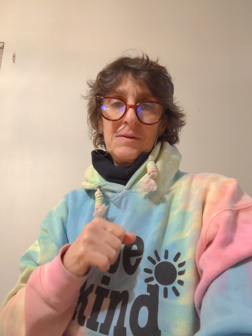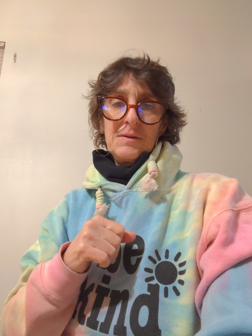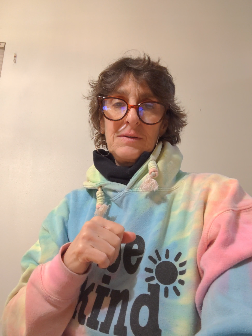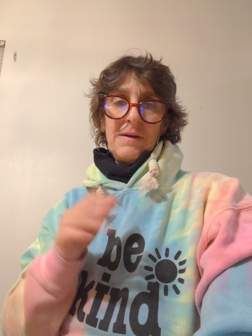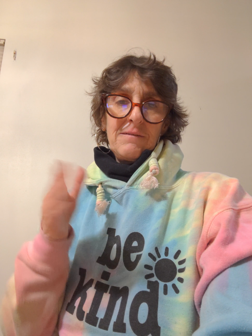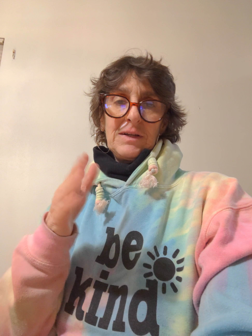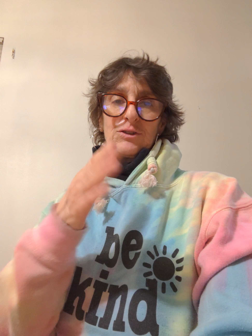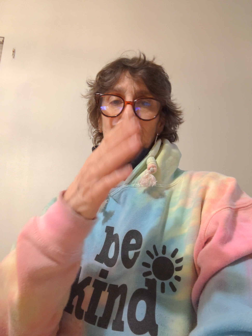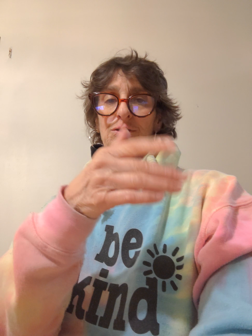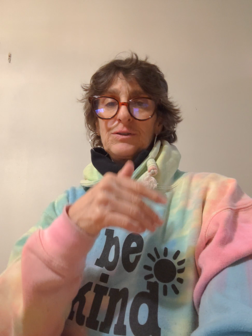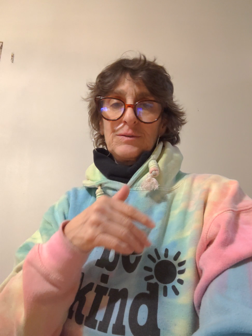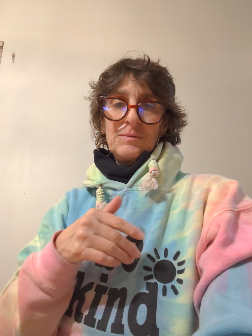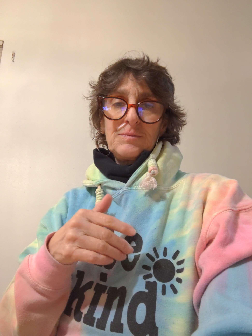fish